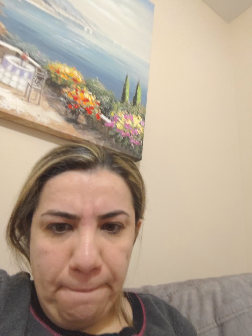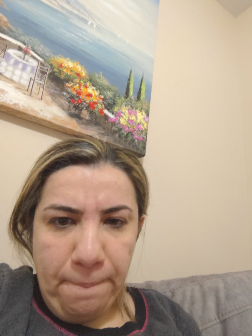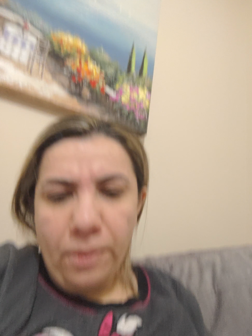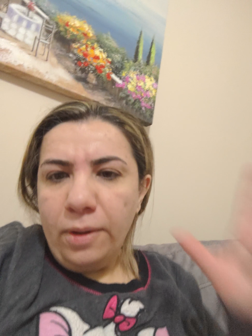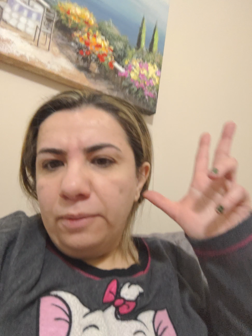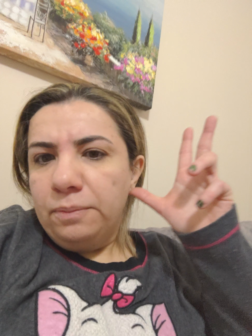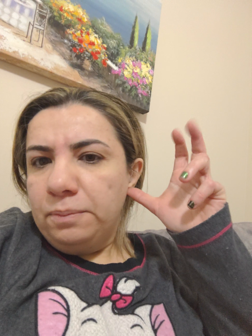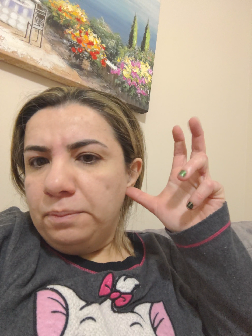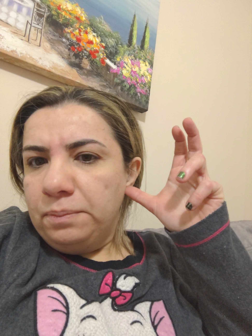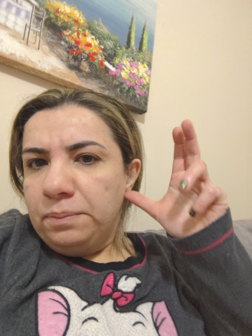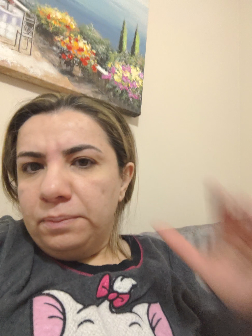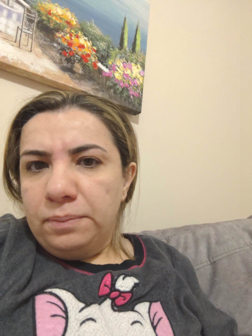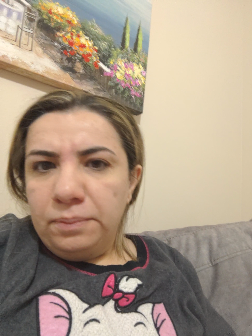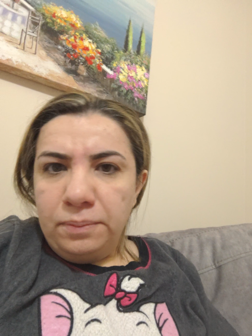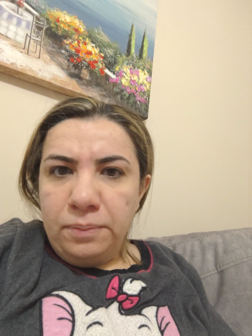hear